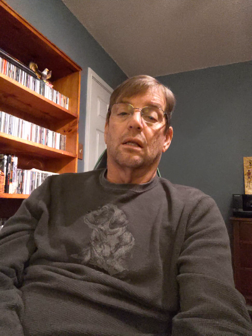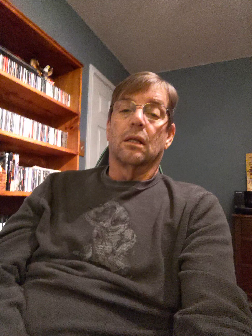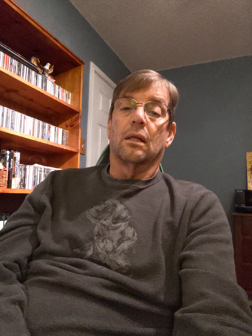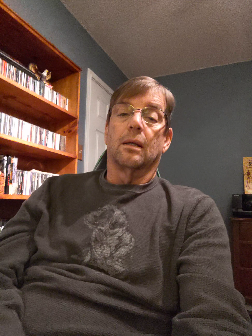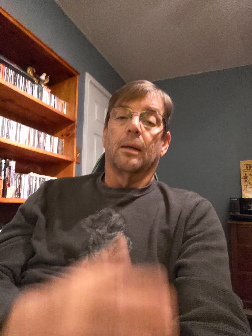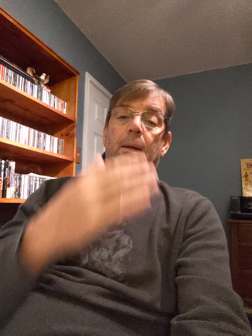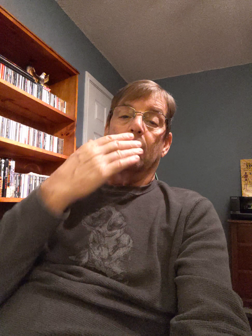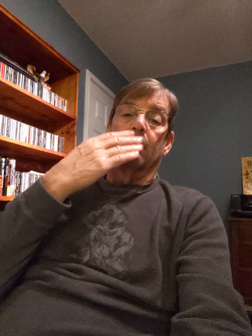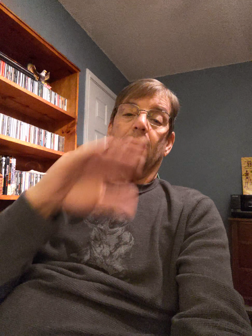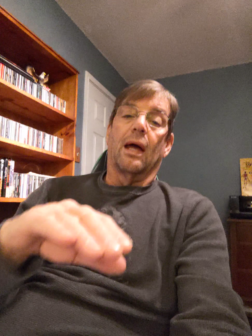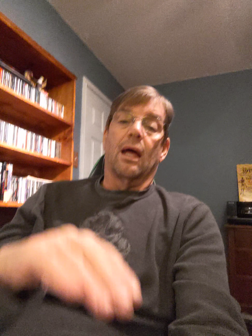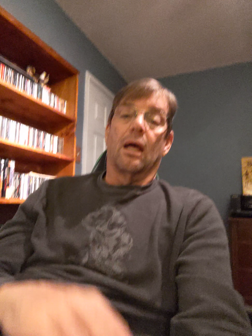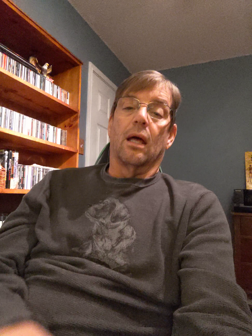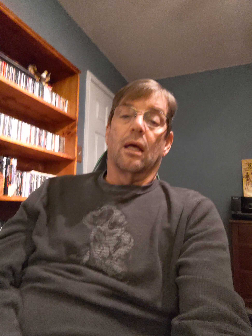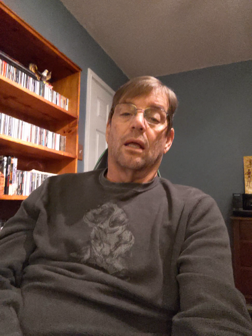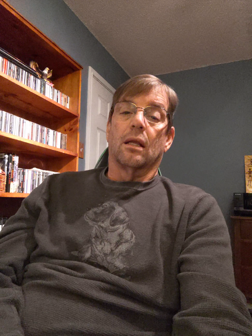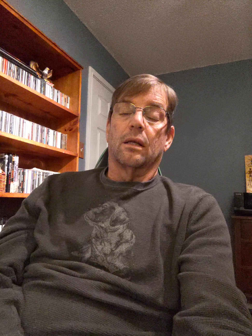bad